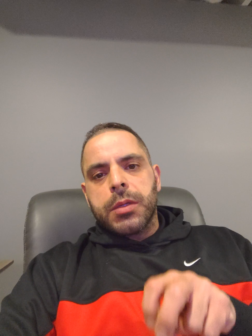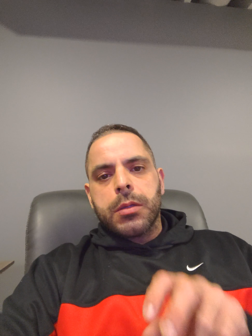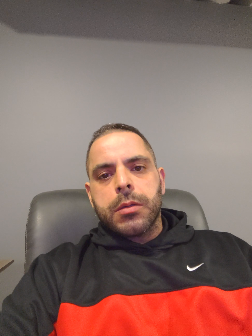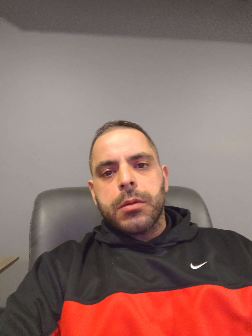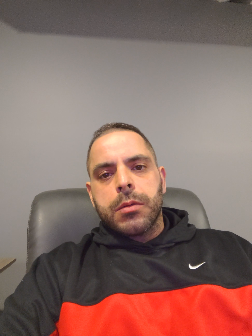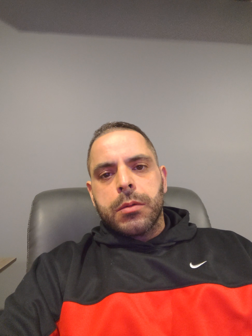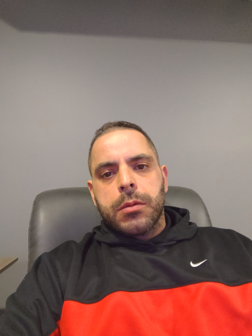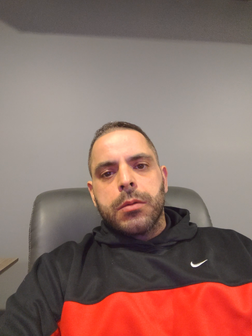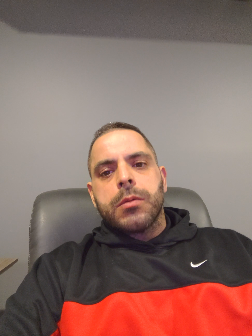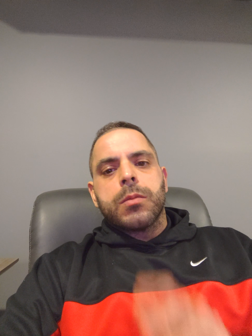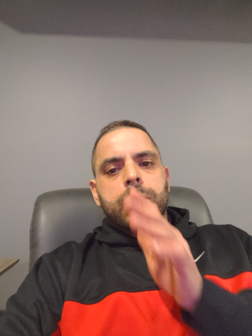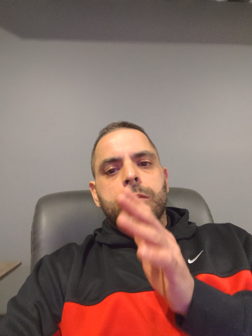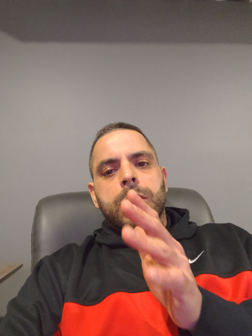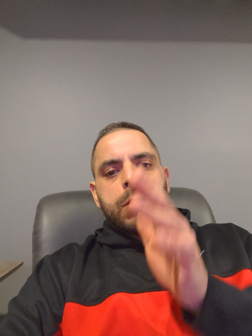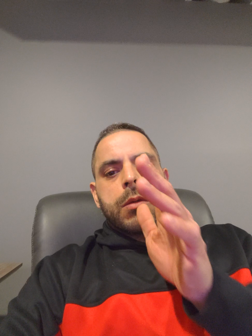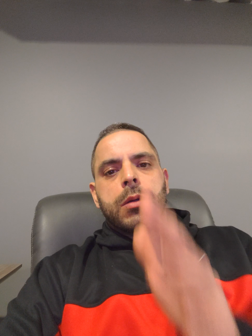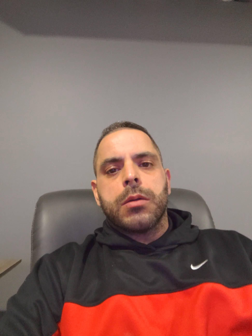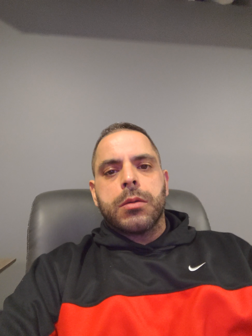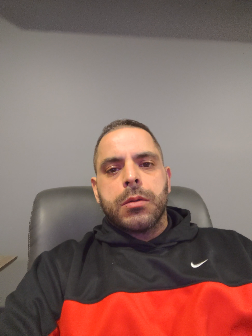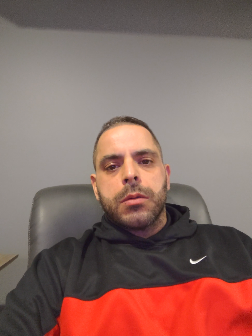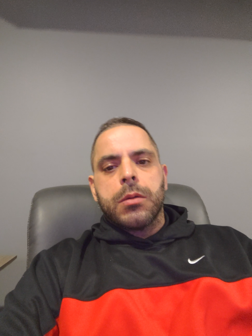grandma